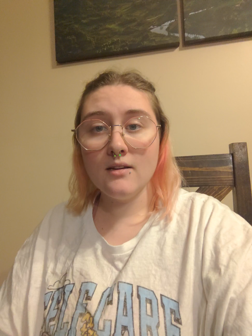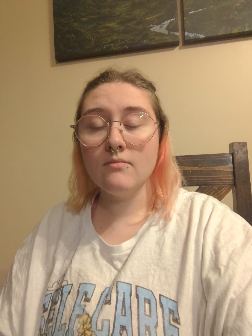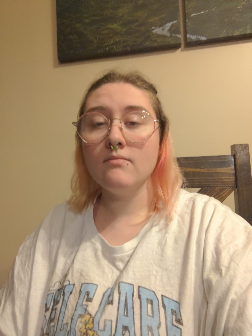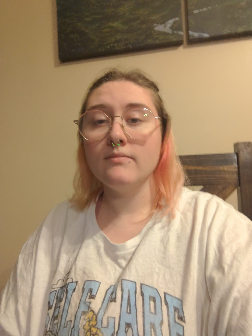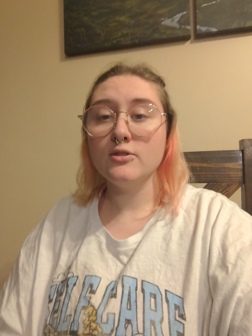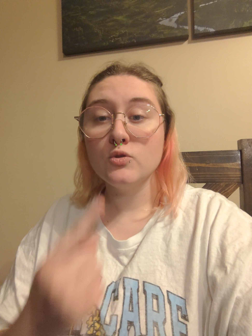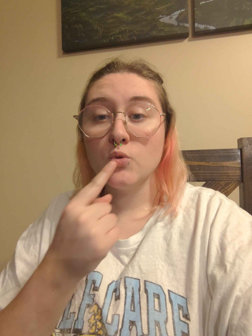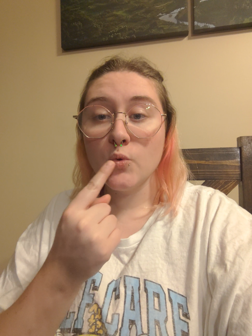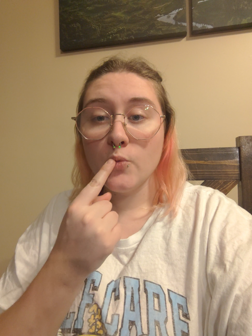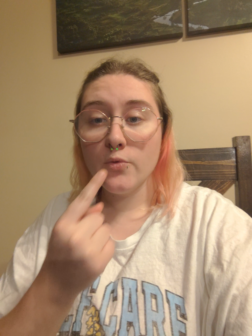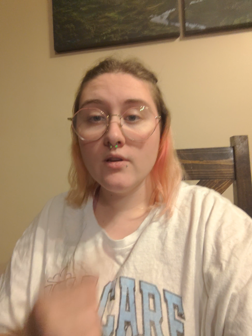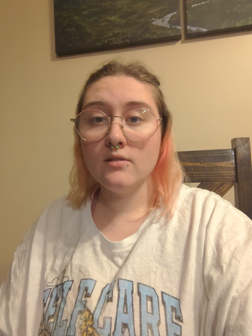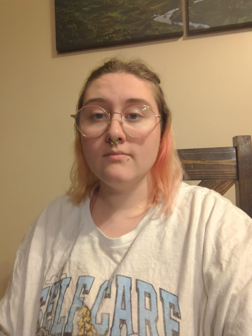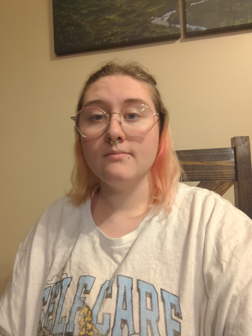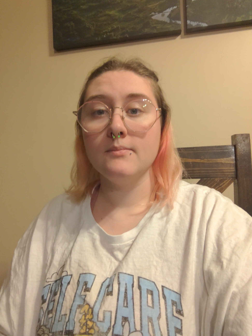tooth